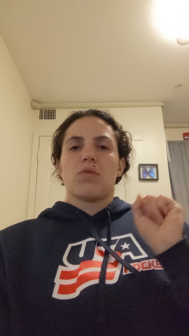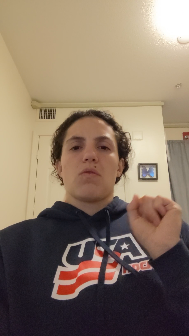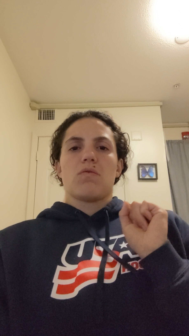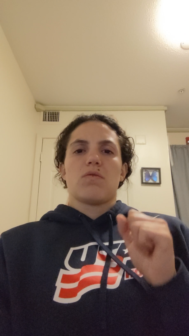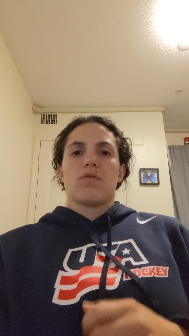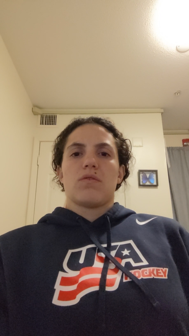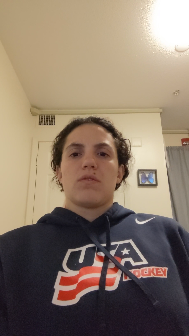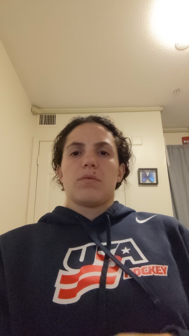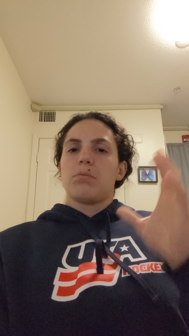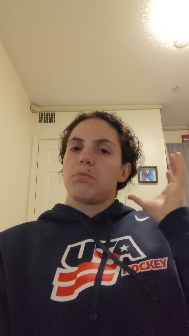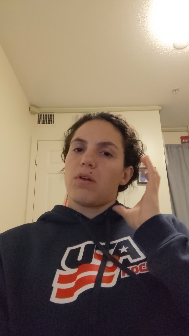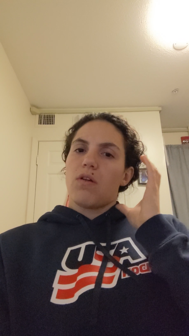pillow